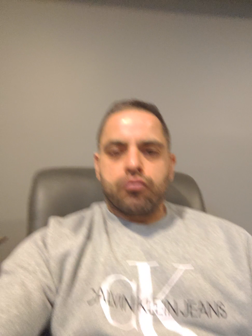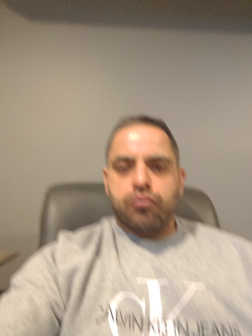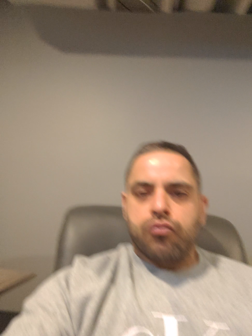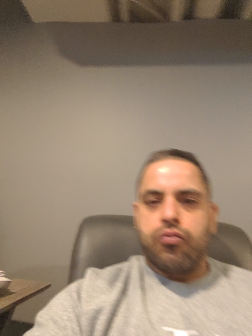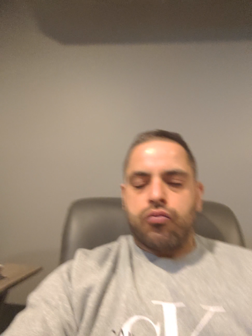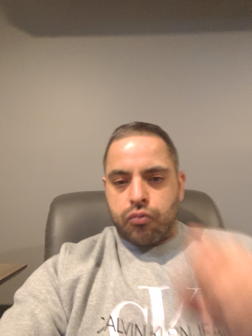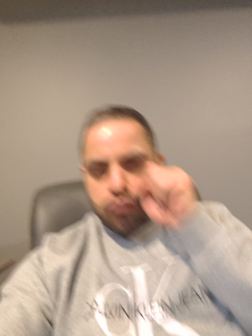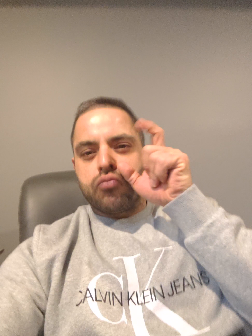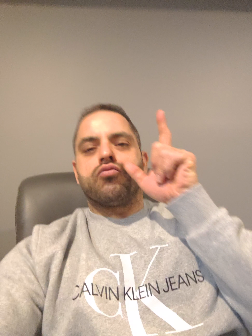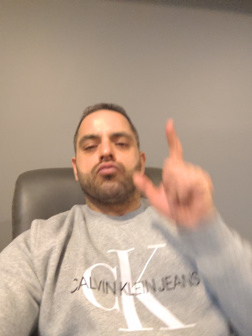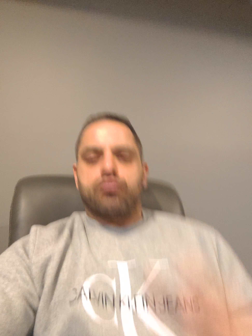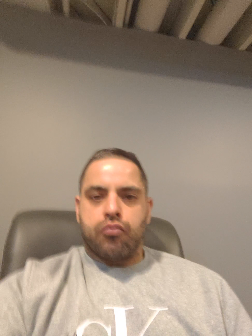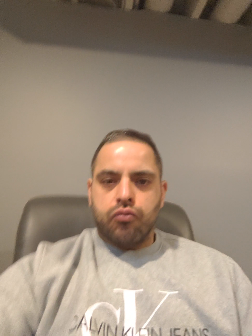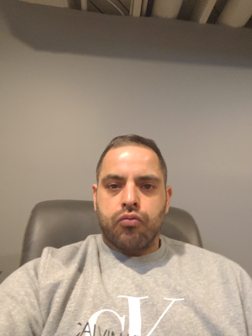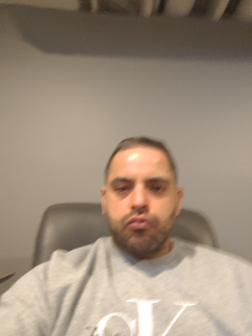awake